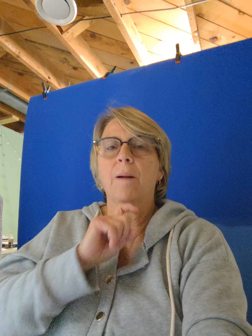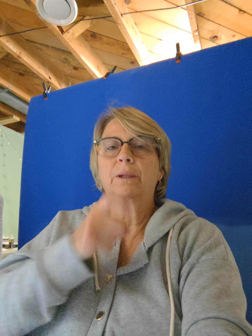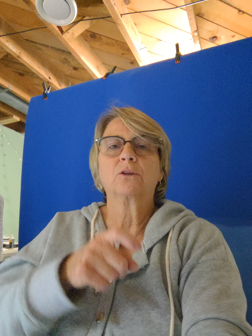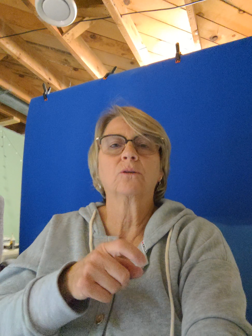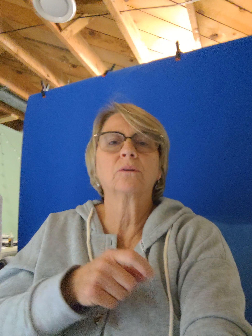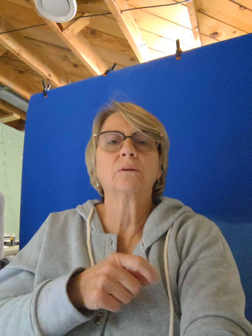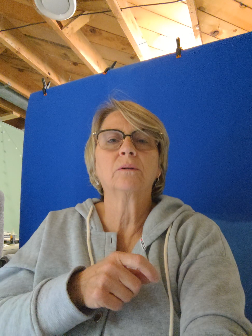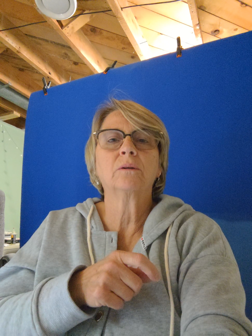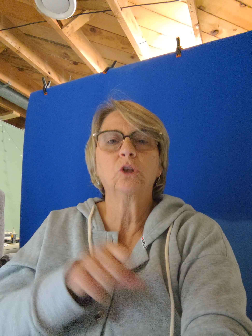garbage